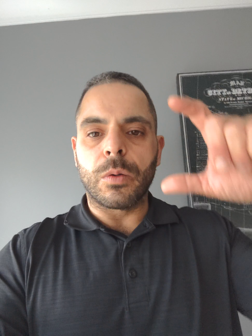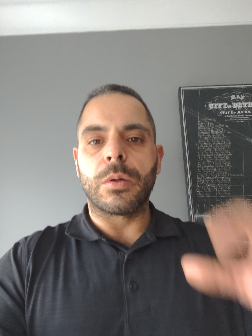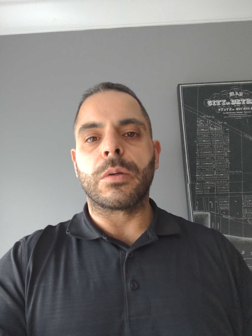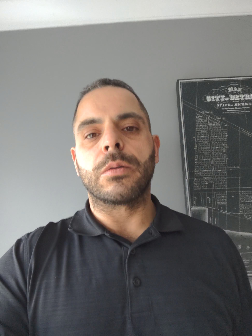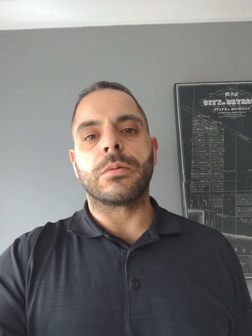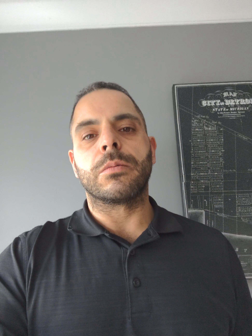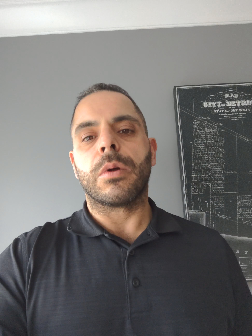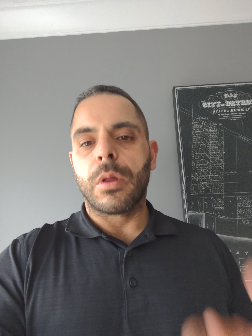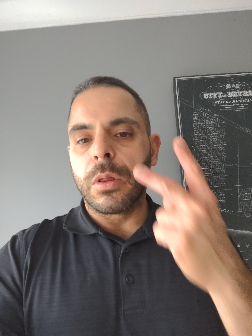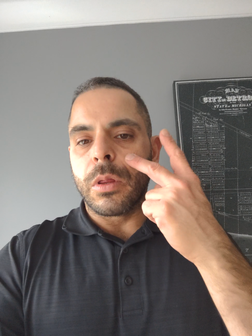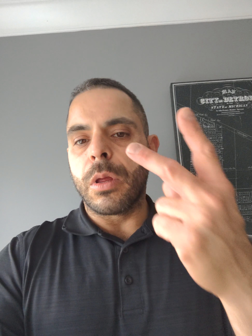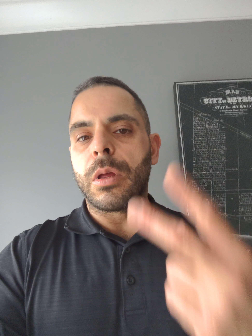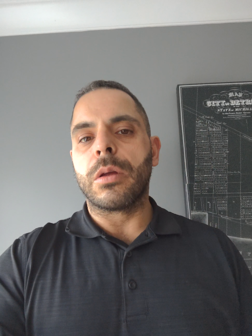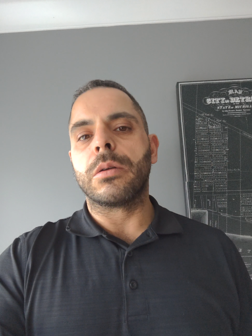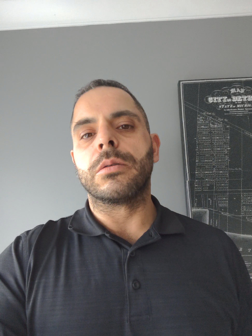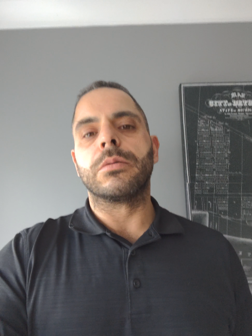look